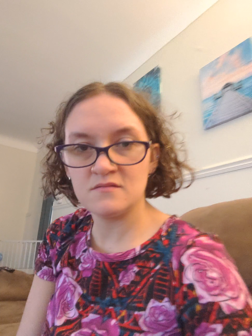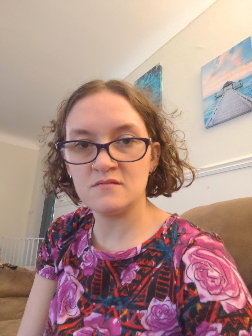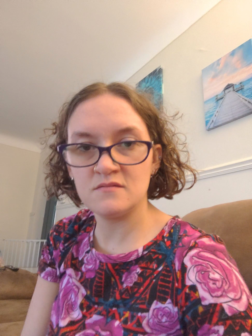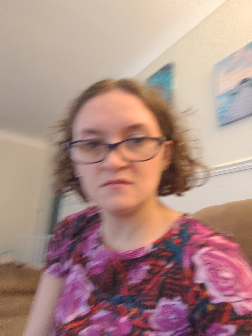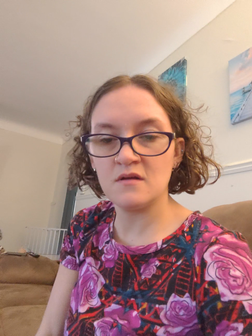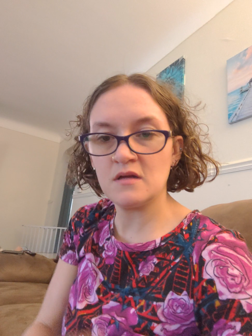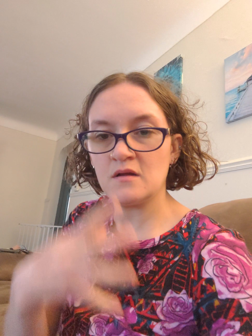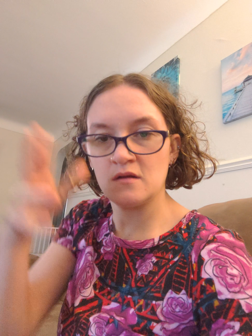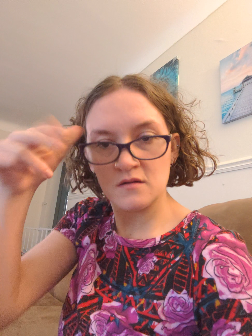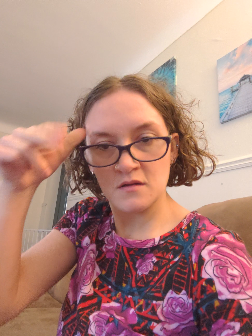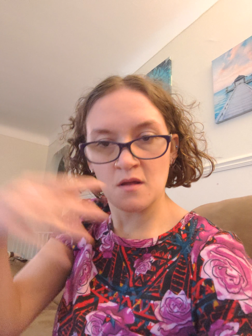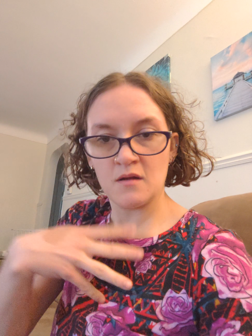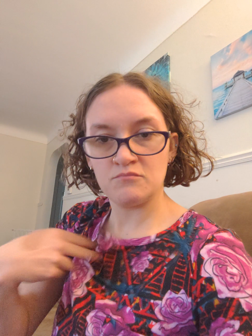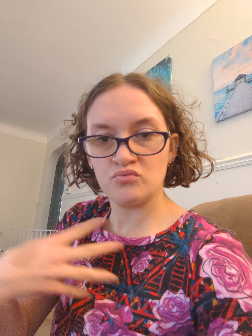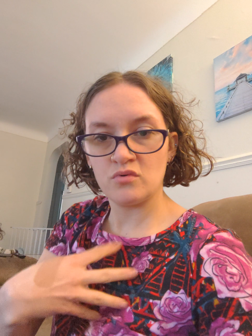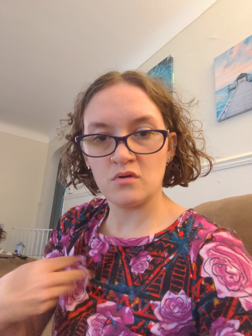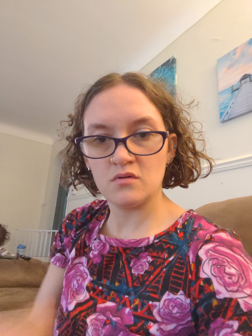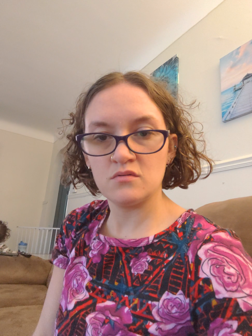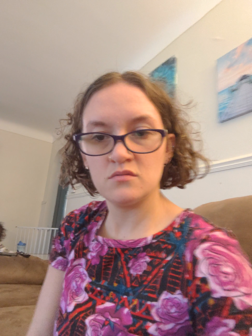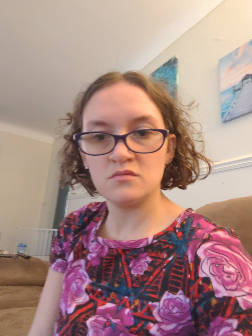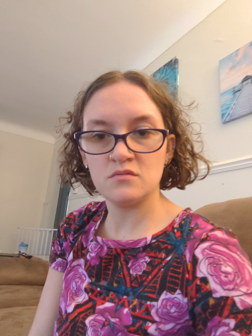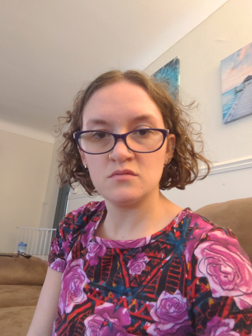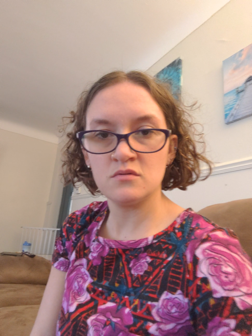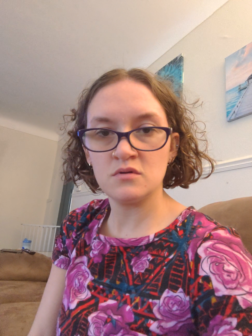zebra